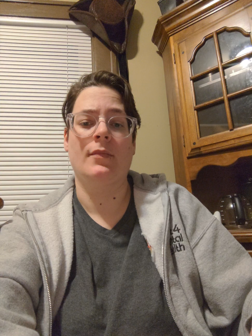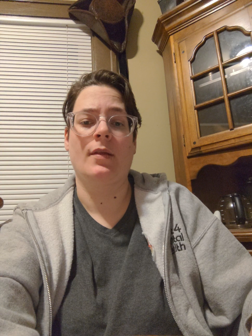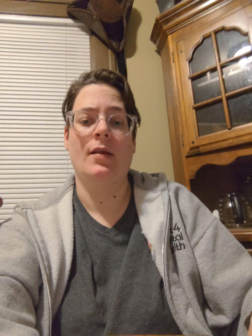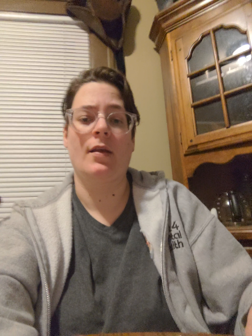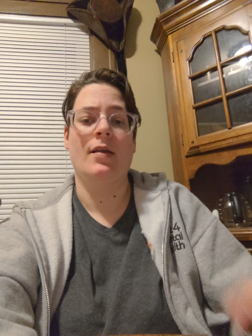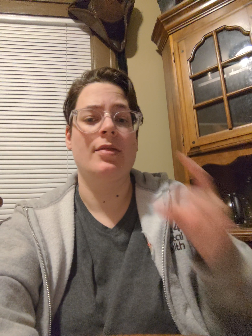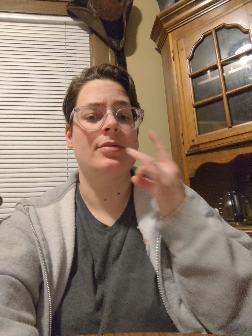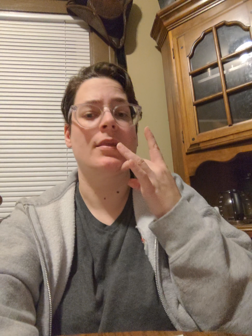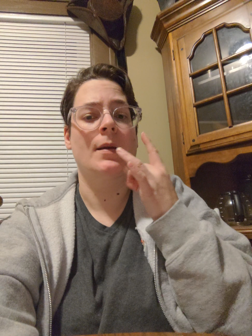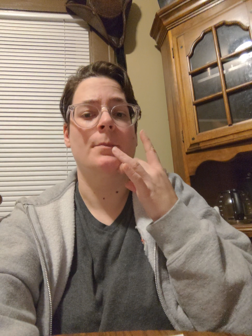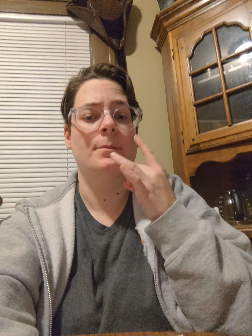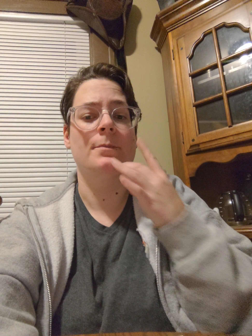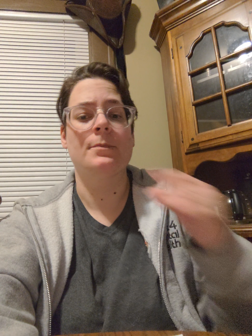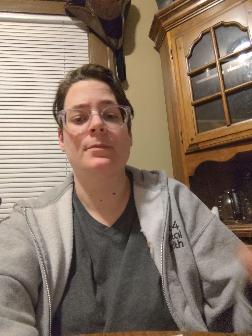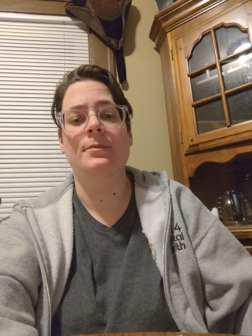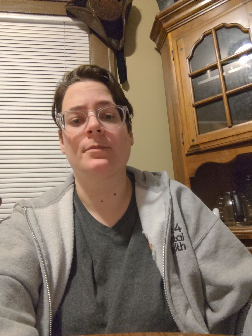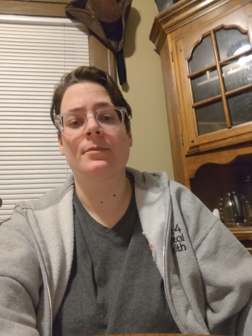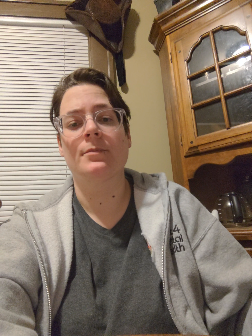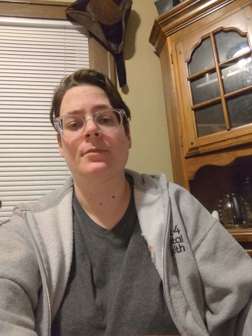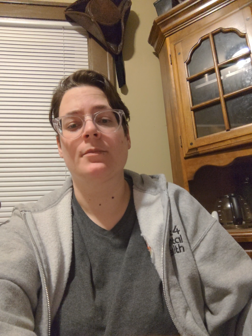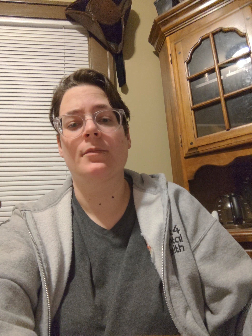lamp